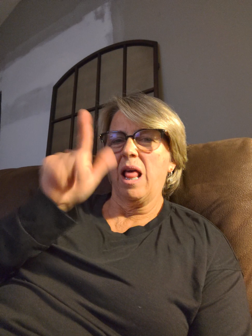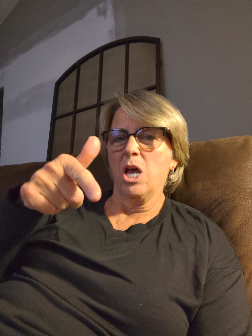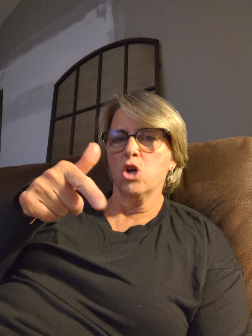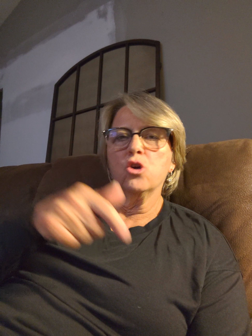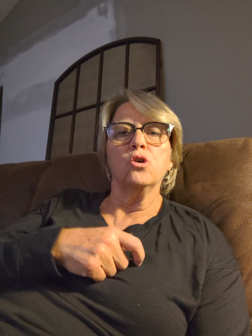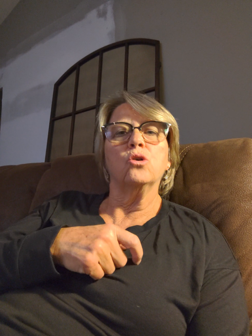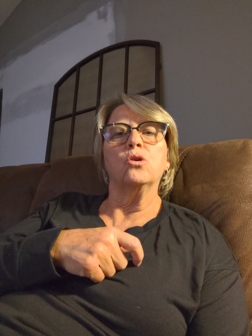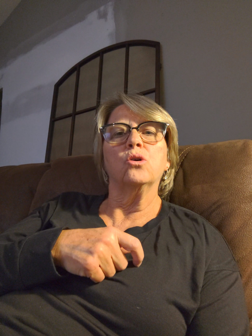later